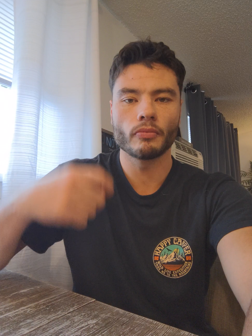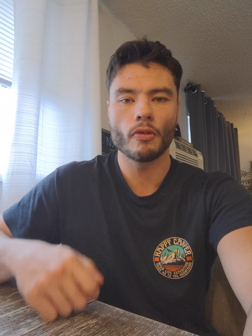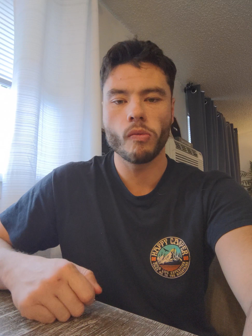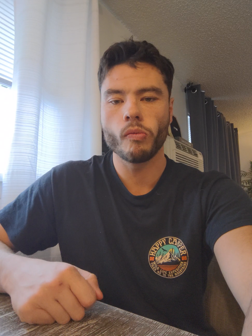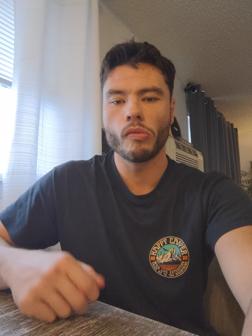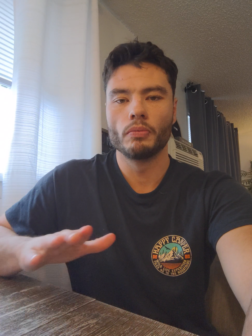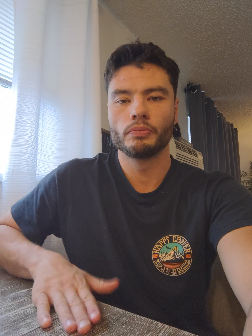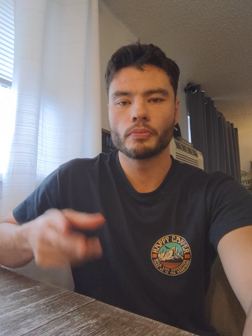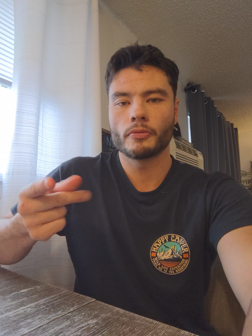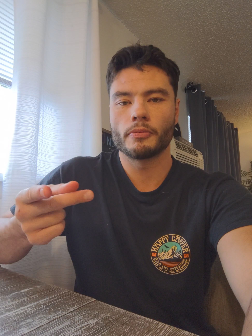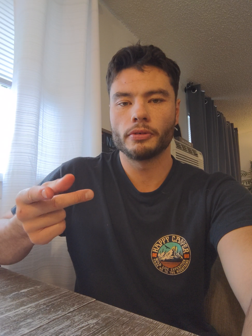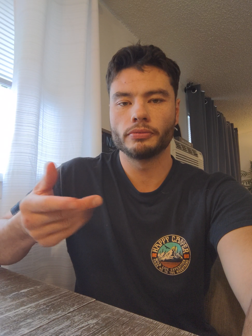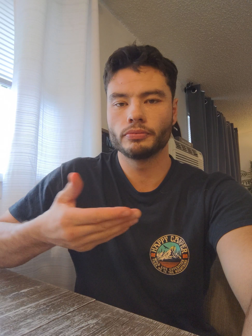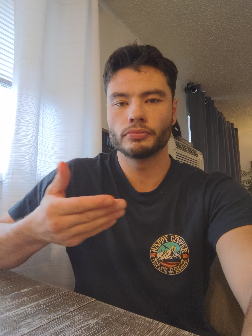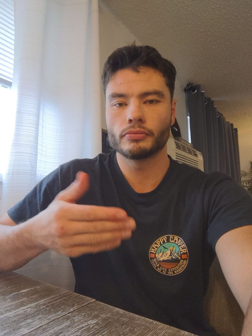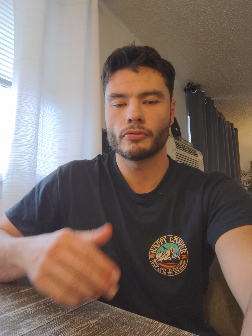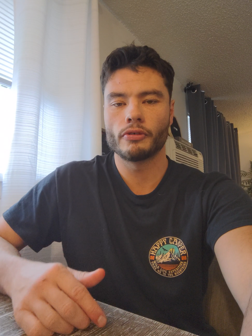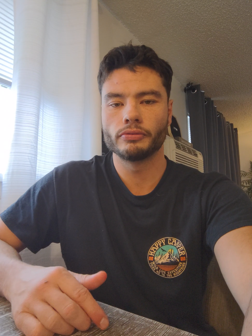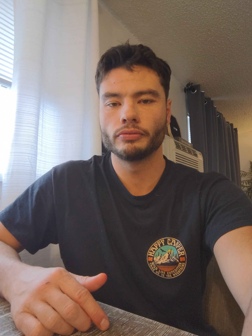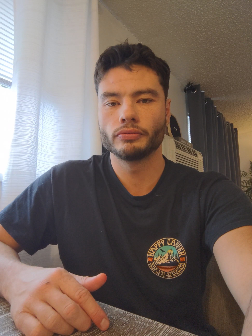puppy